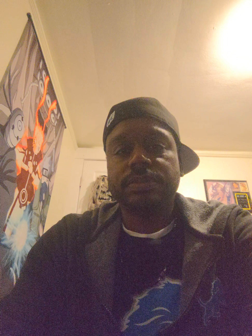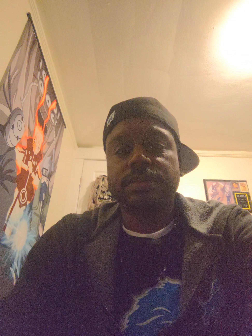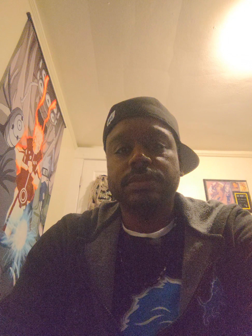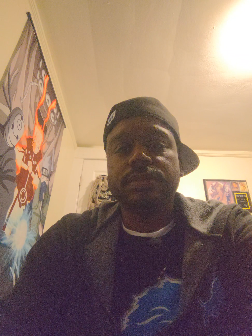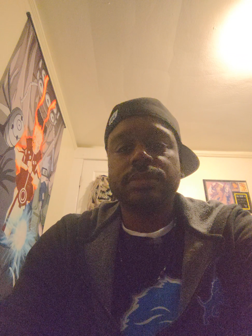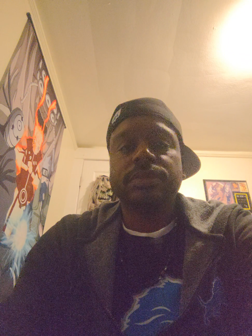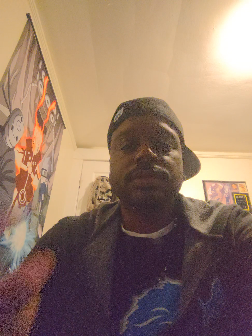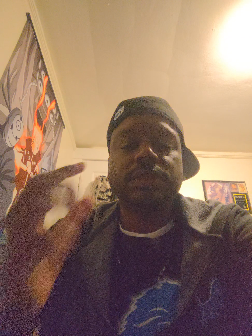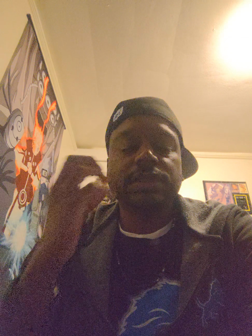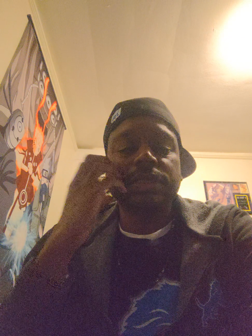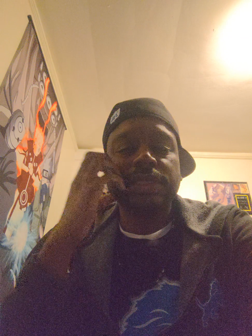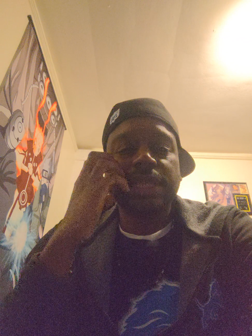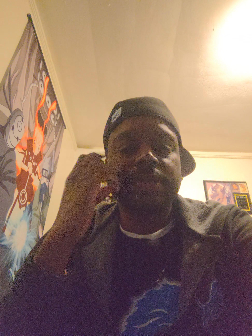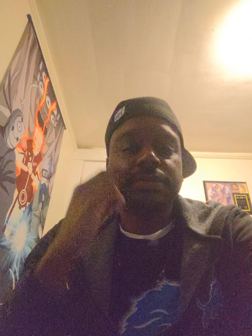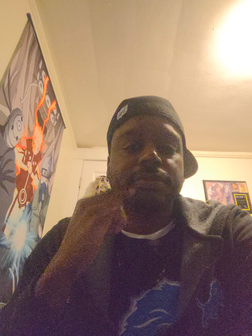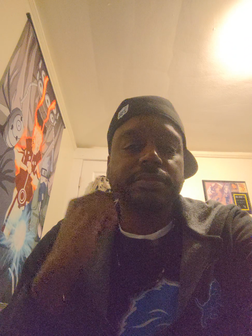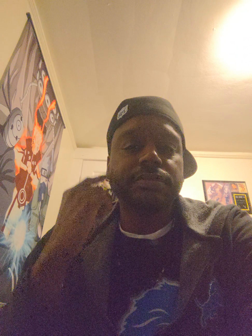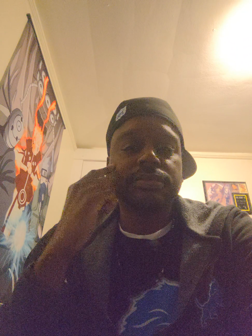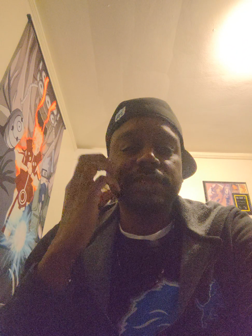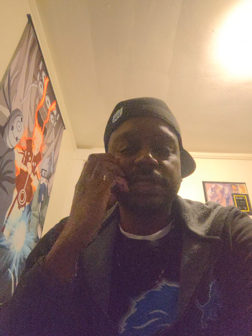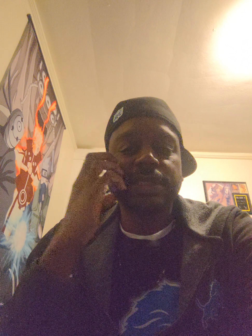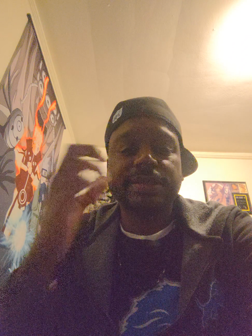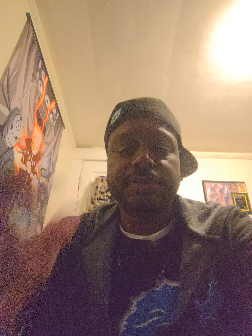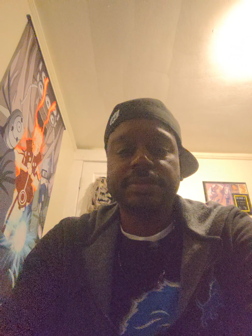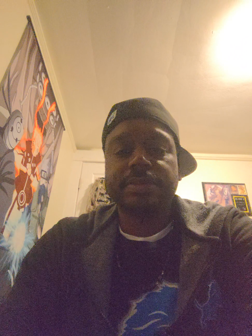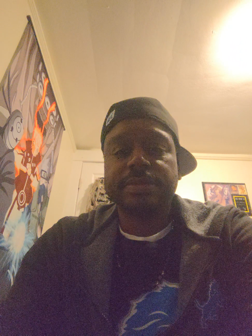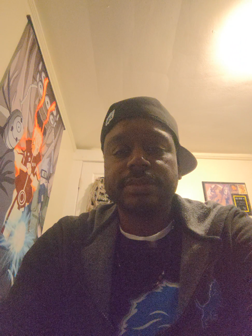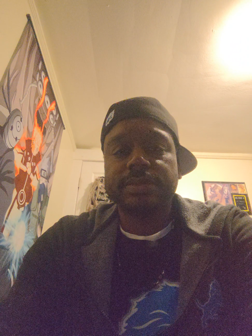cheek